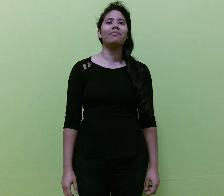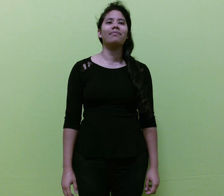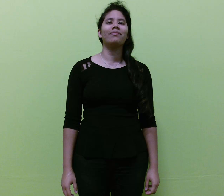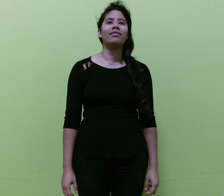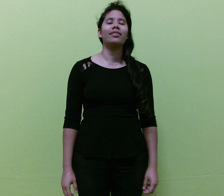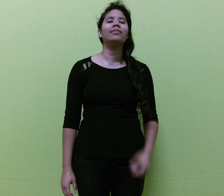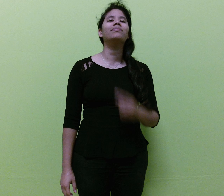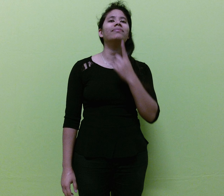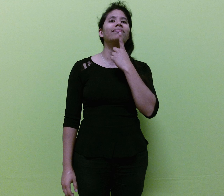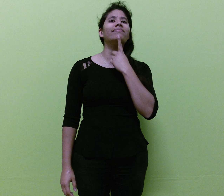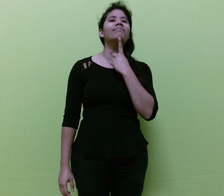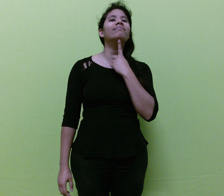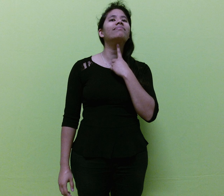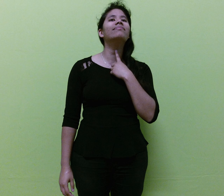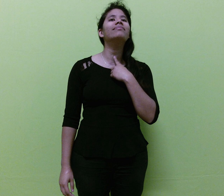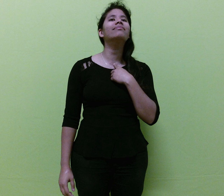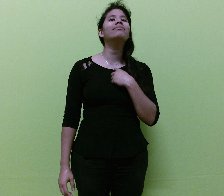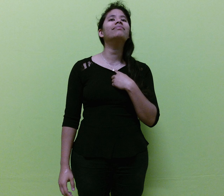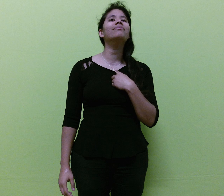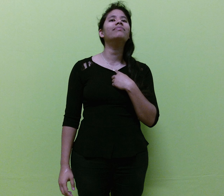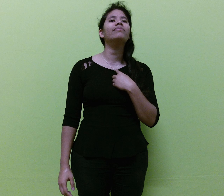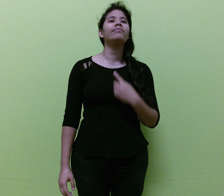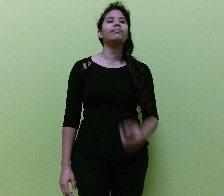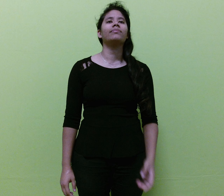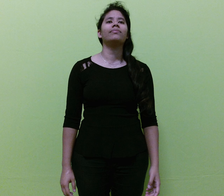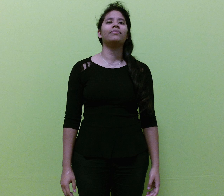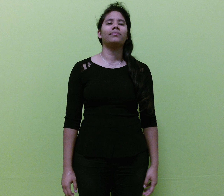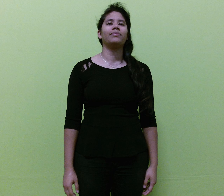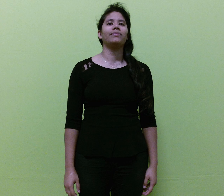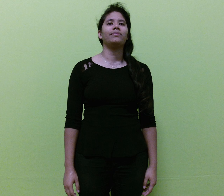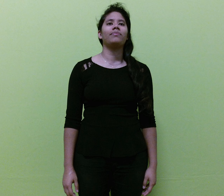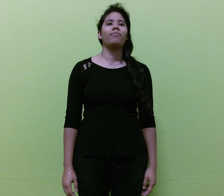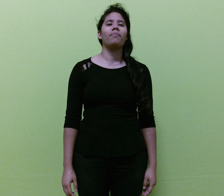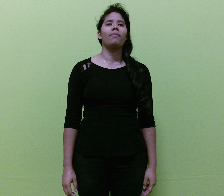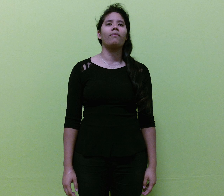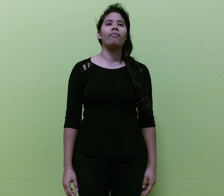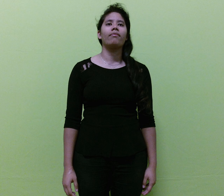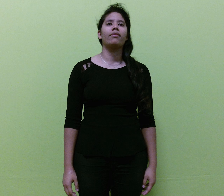vontade